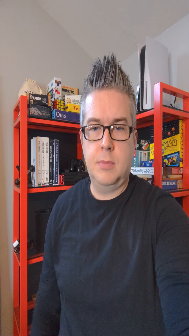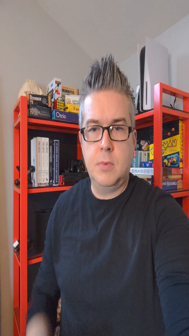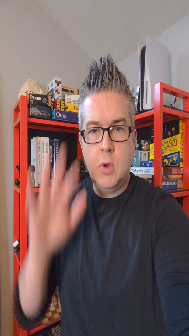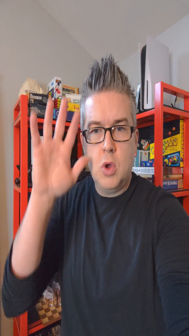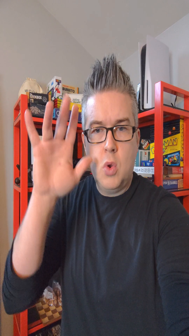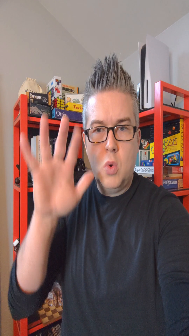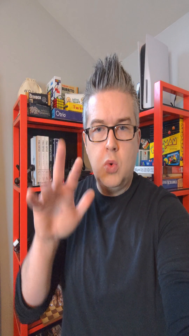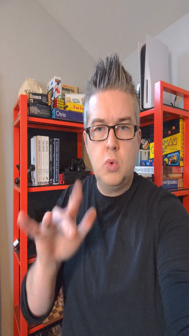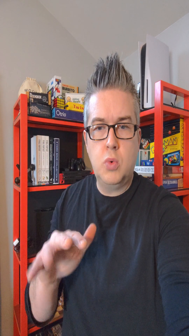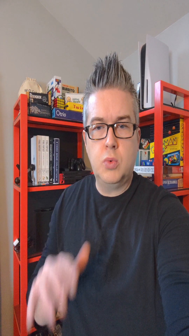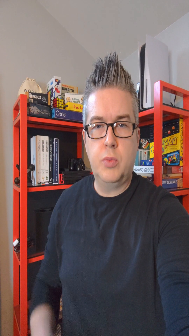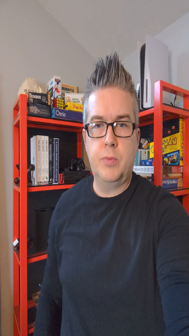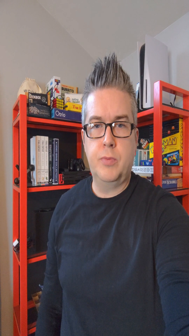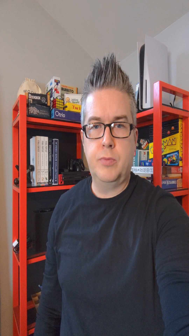snow